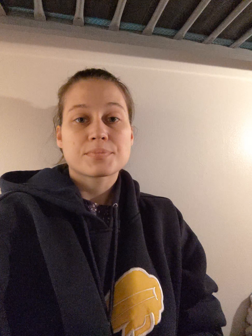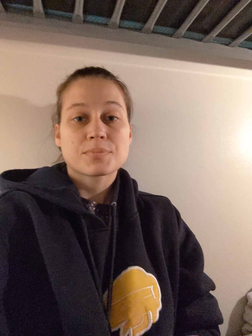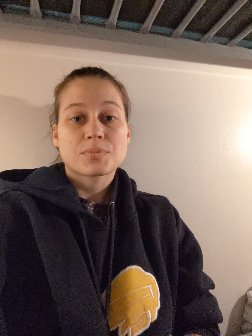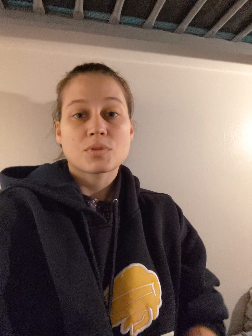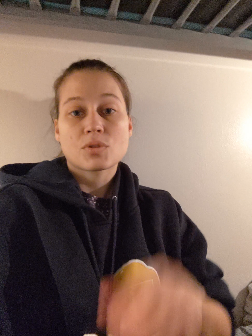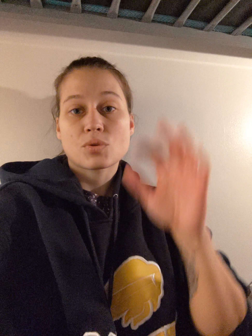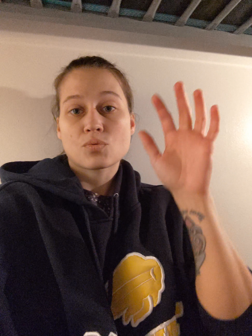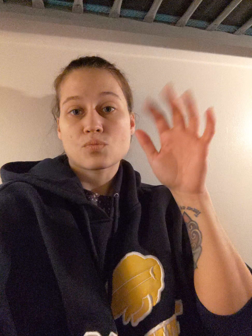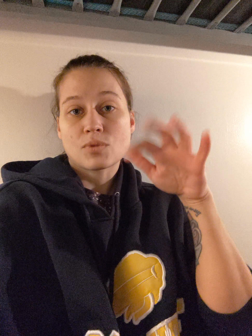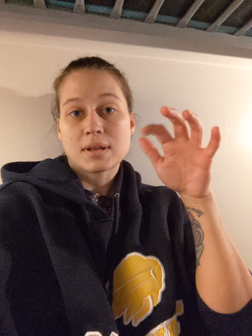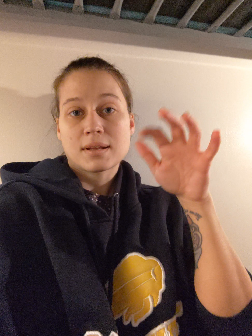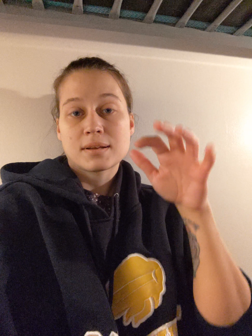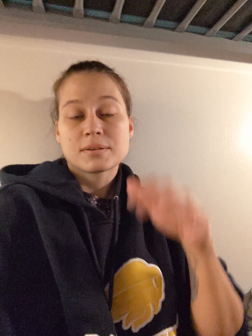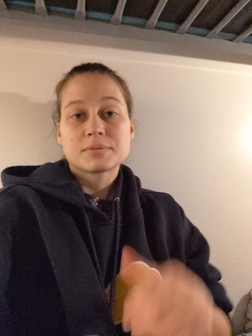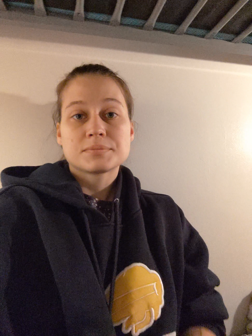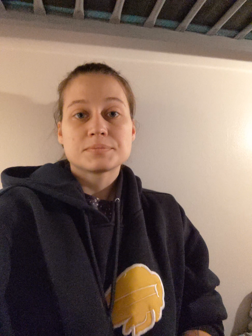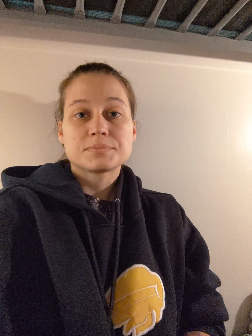rain